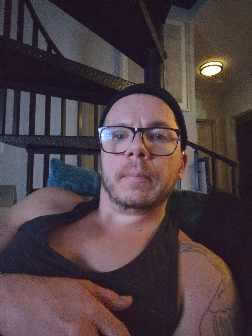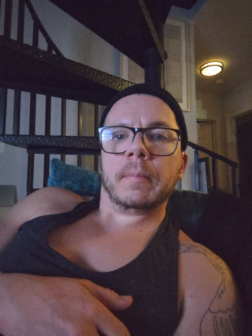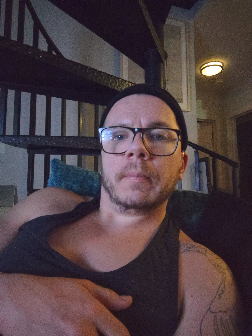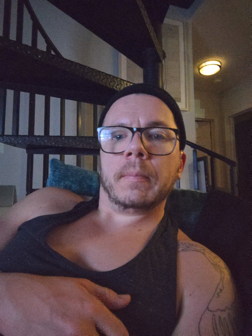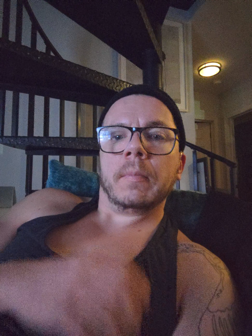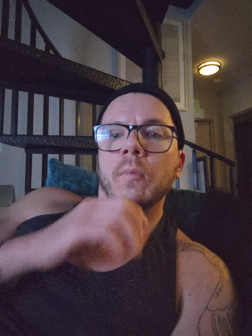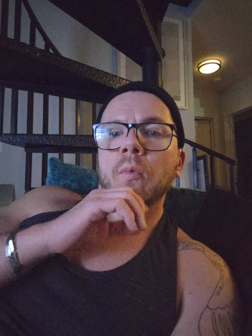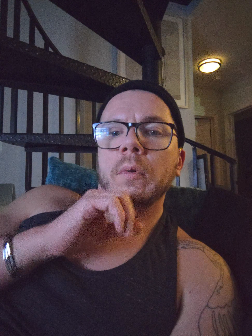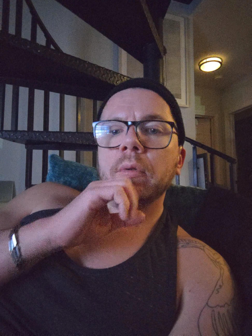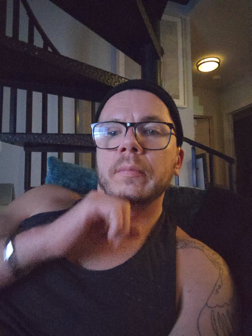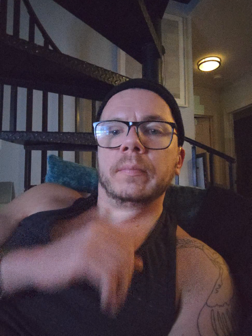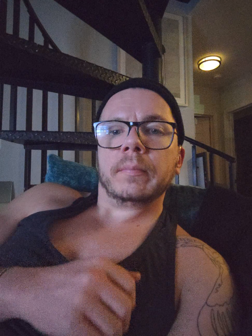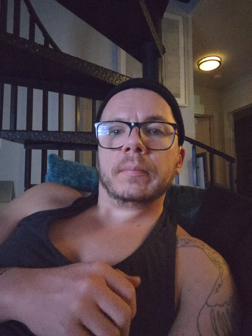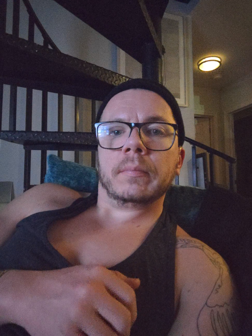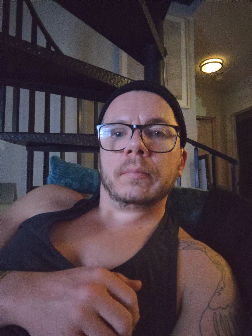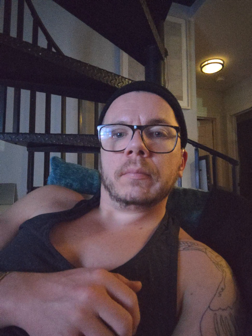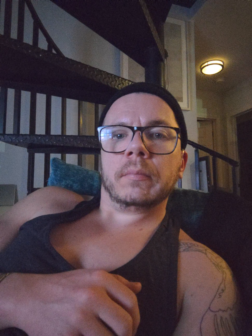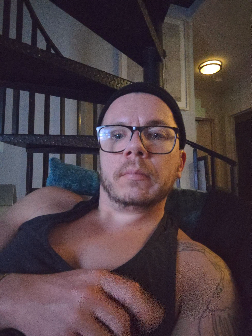orange